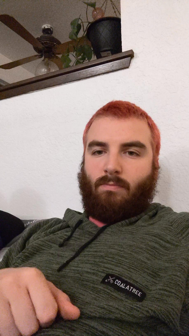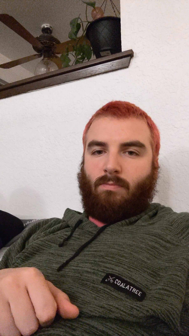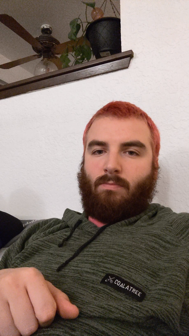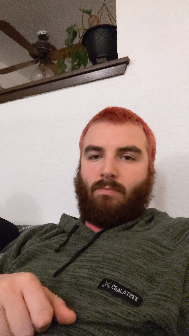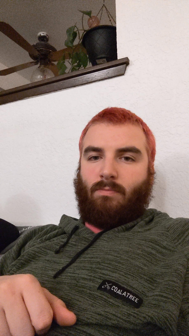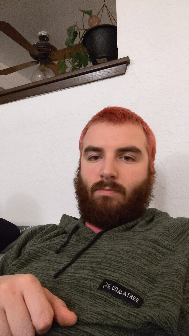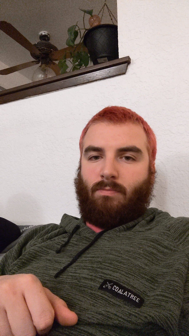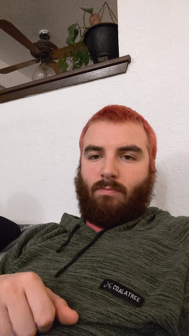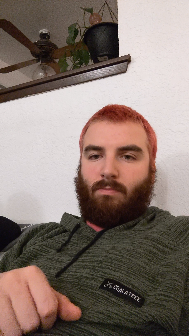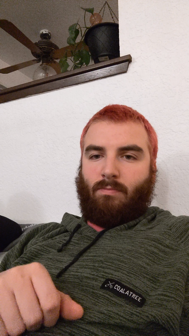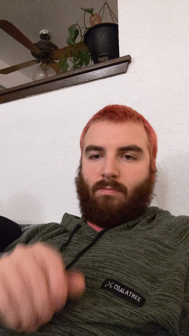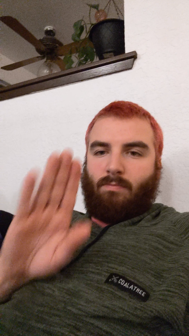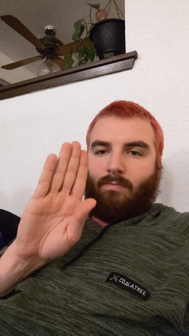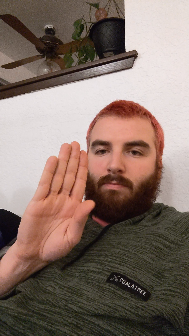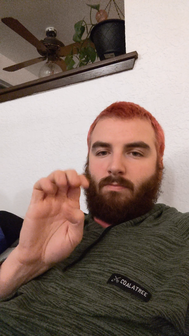be